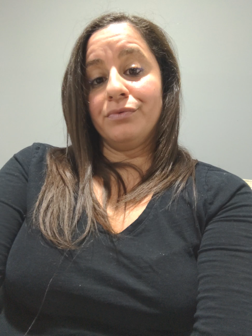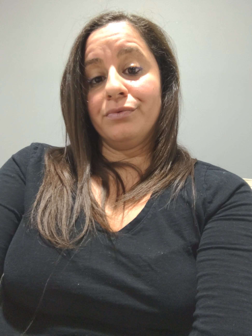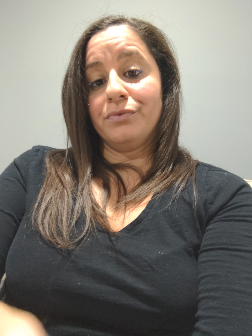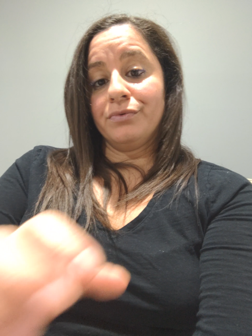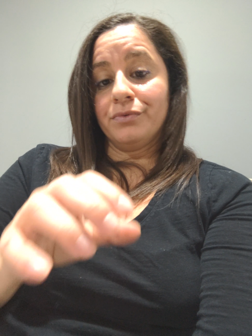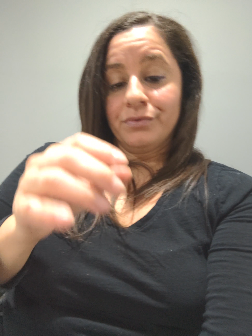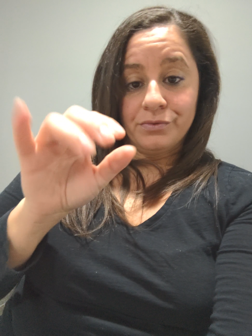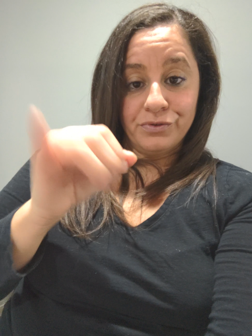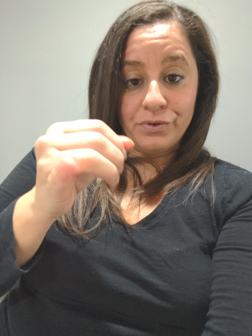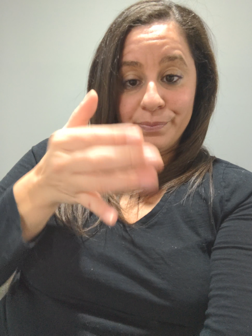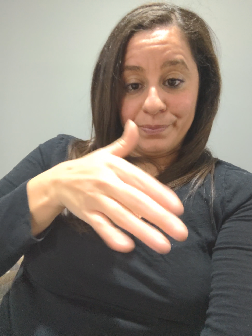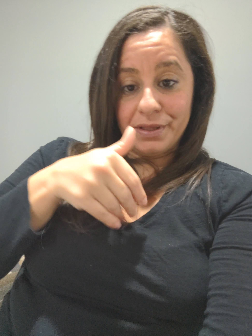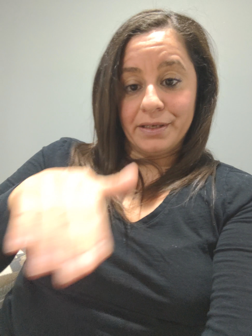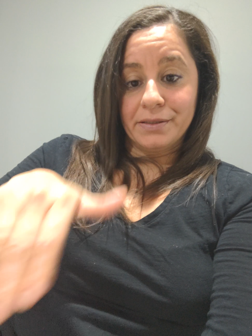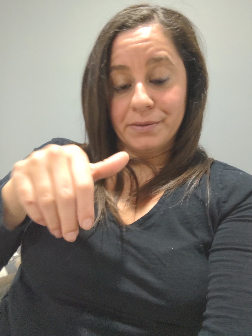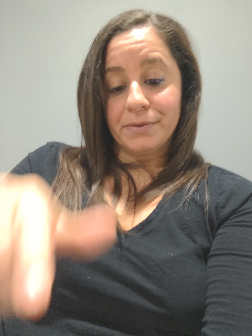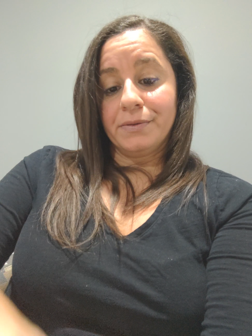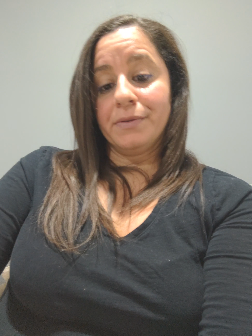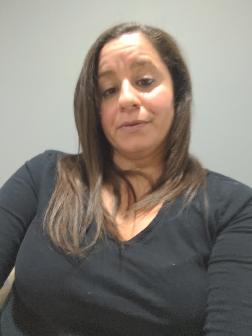jeans